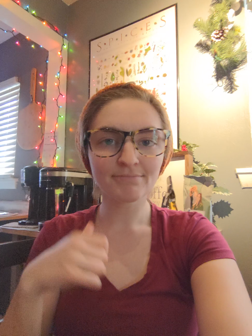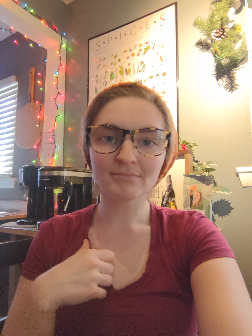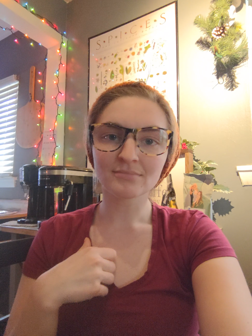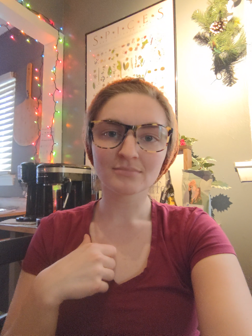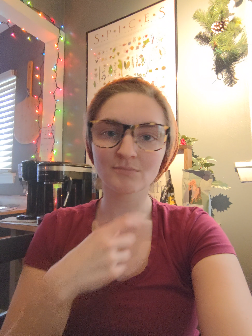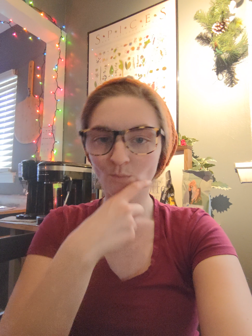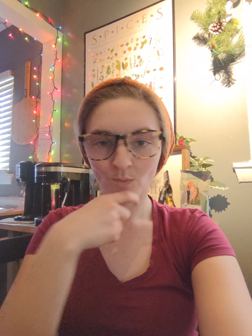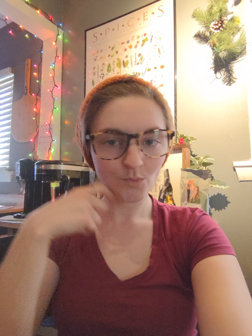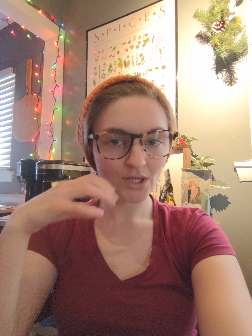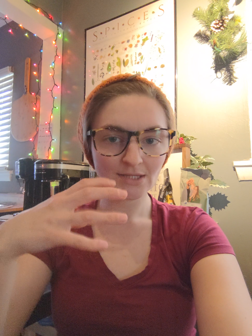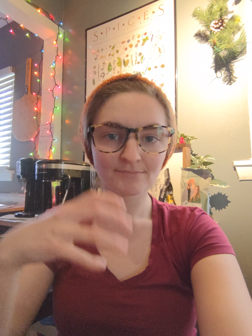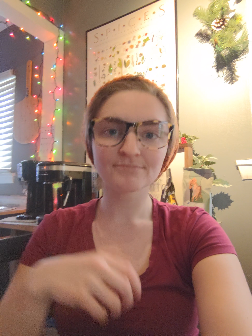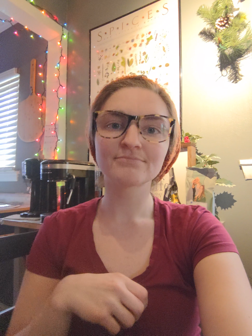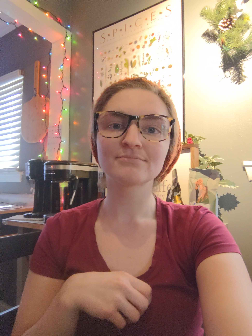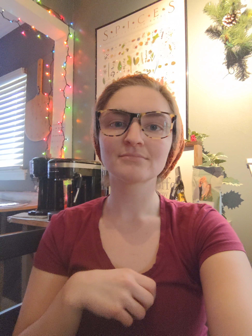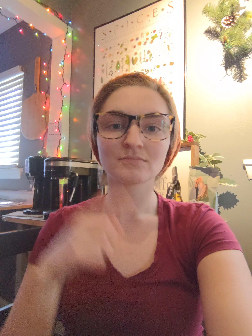dryer